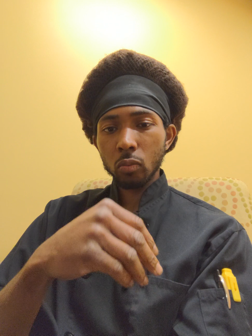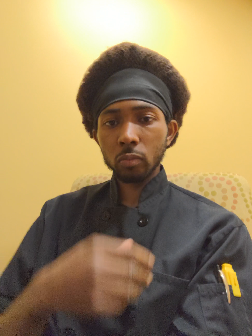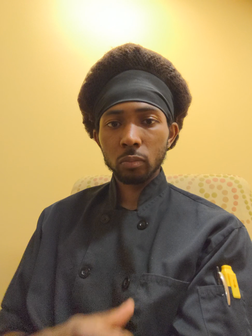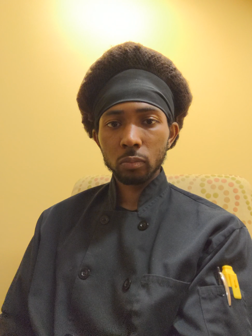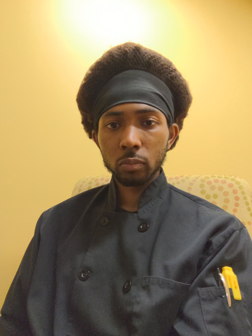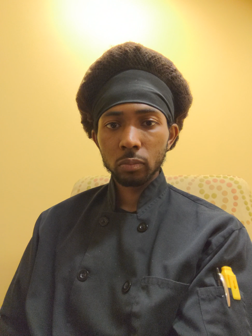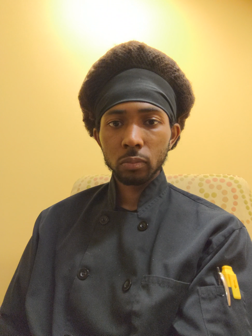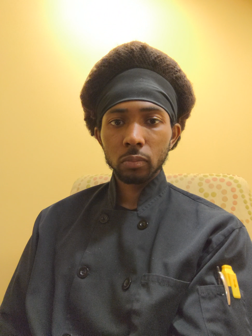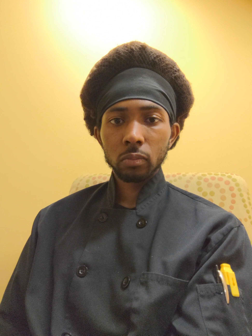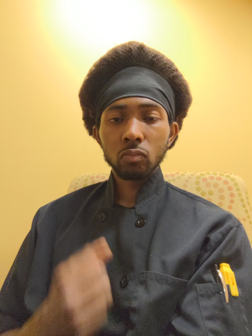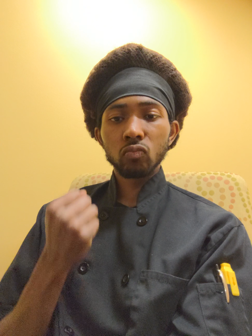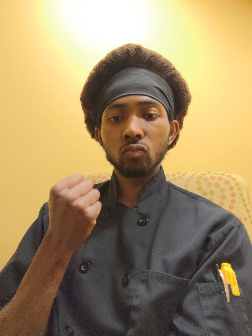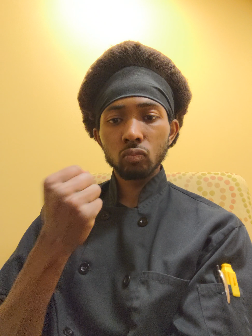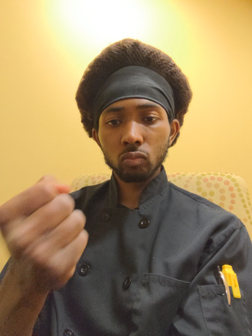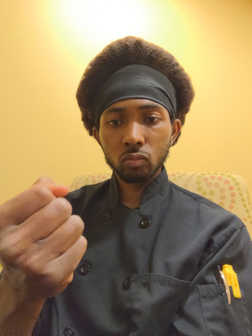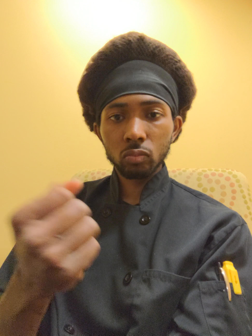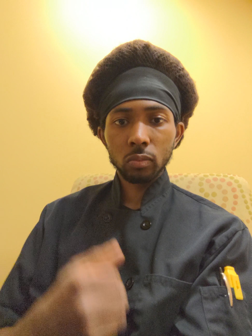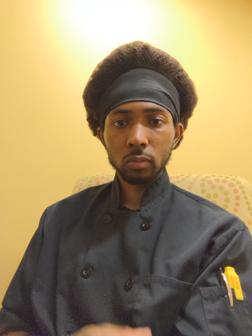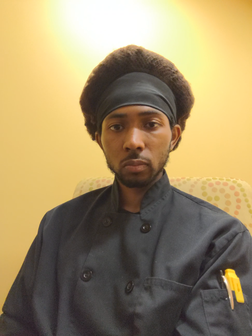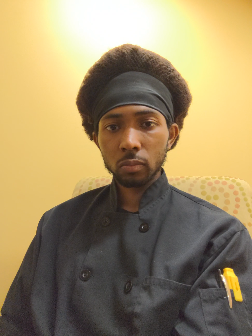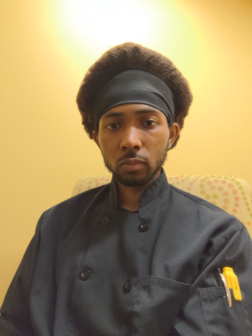drive